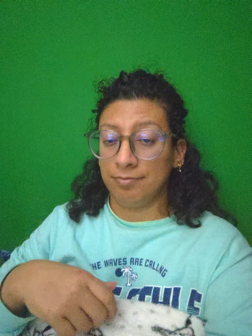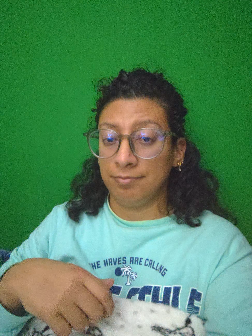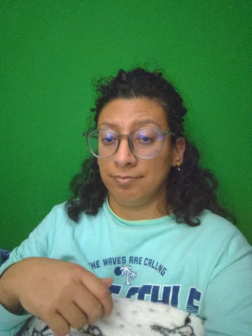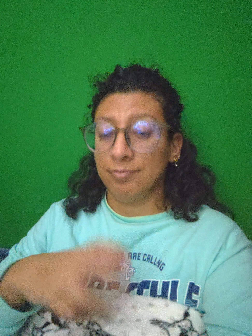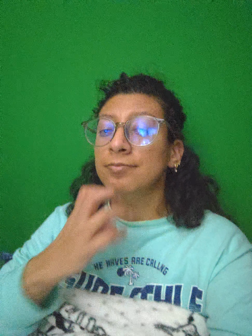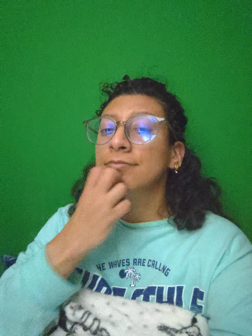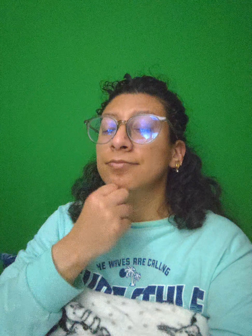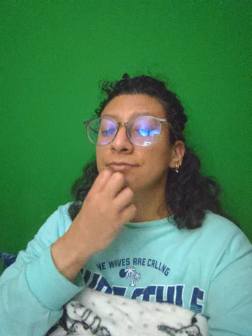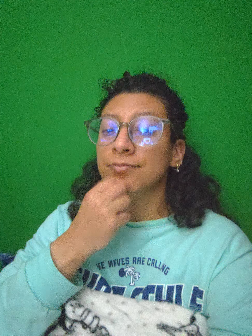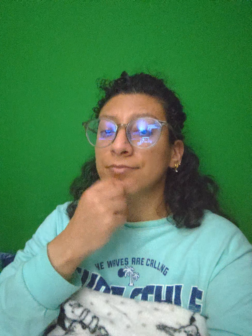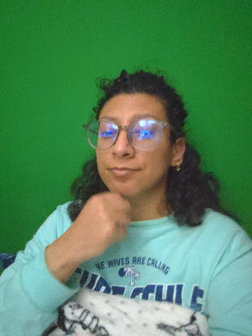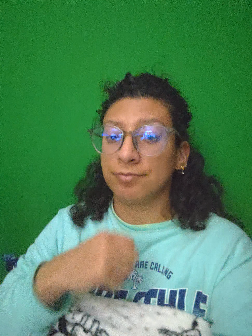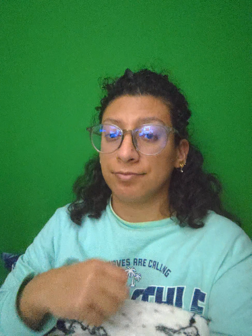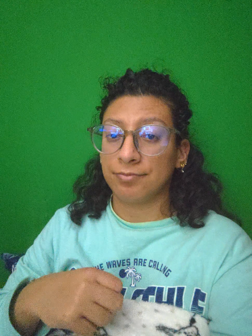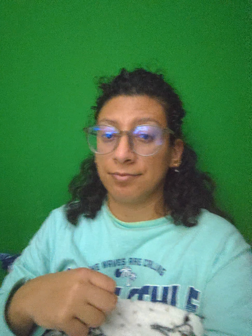underwear